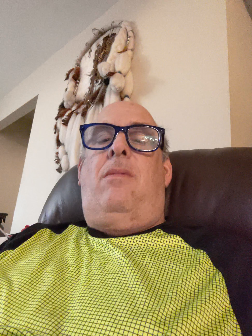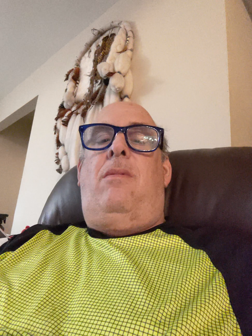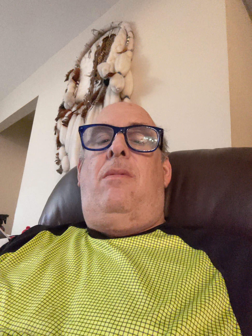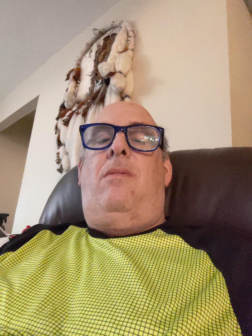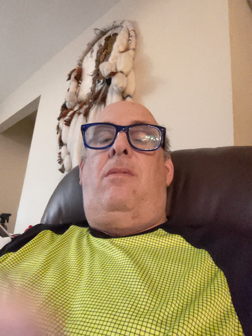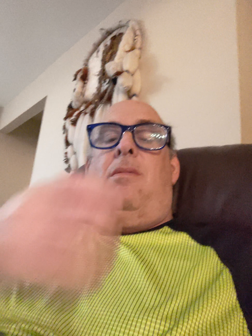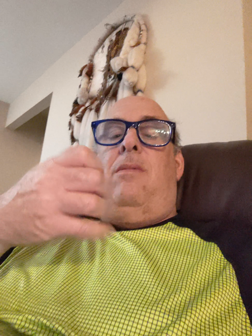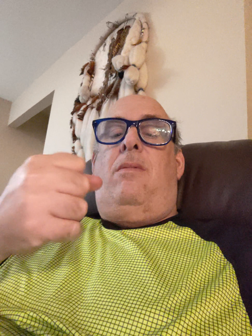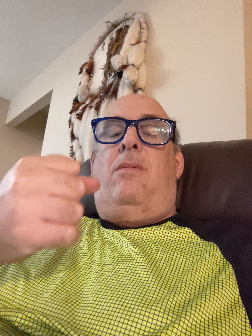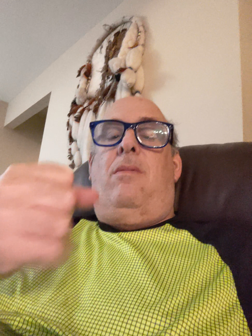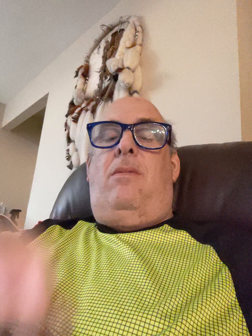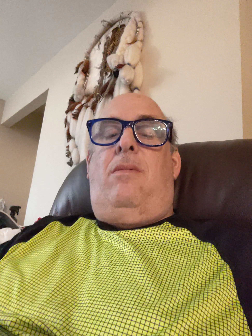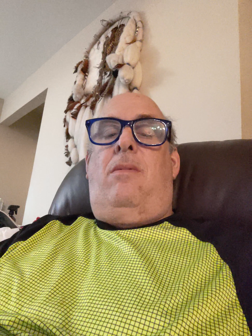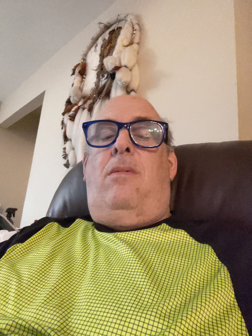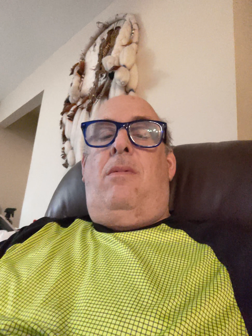milk